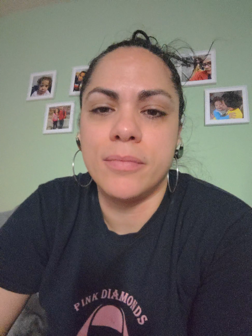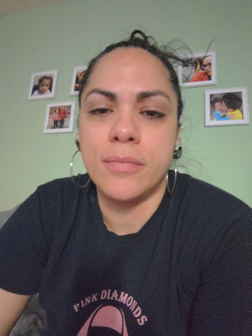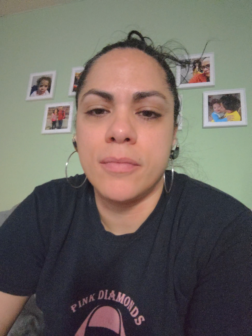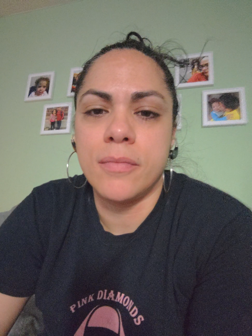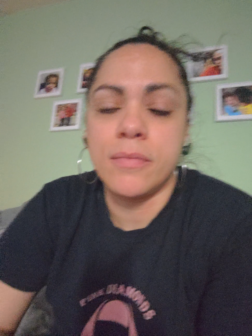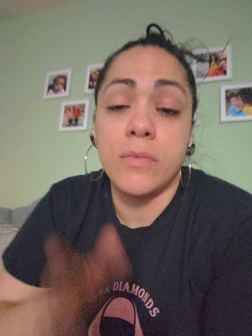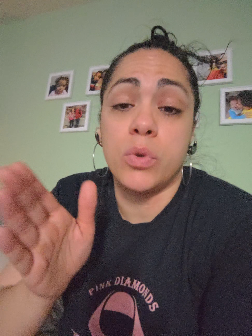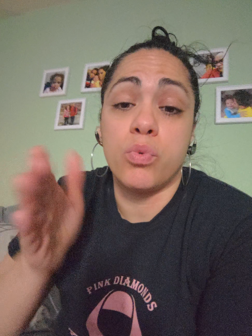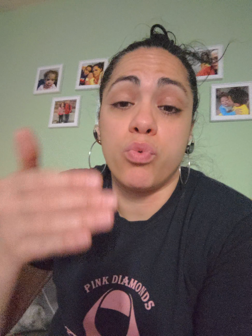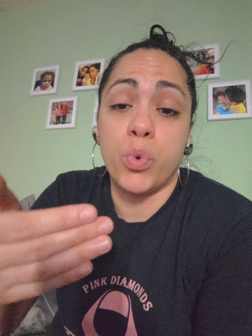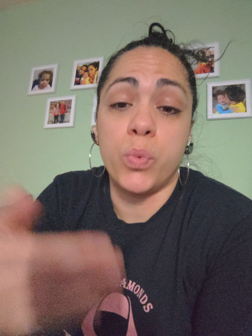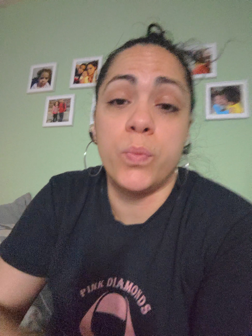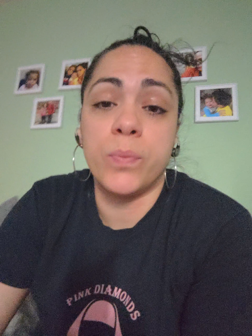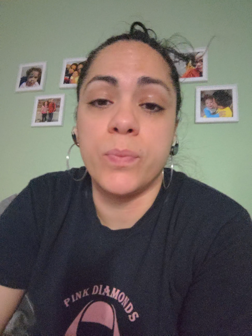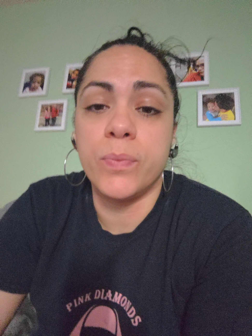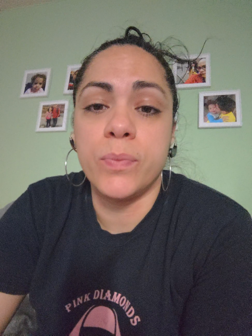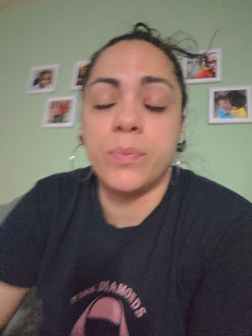room